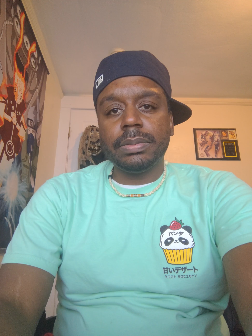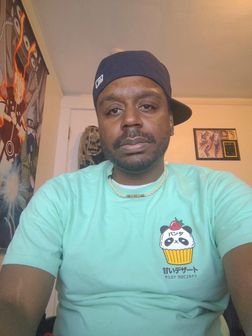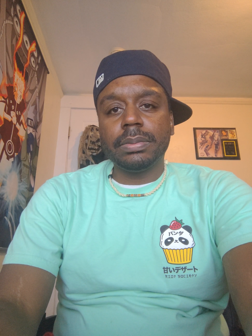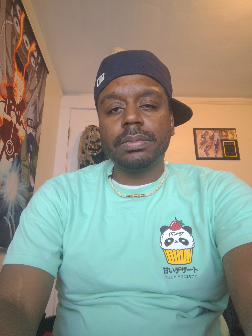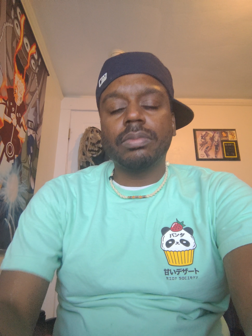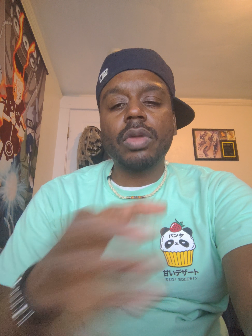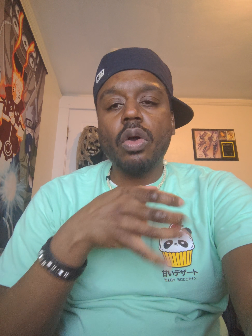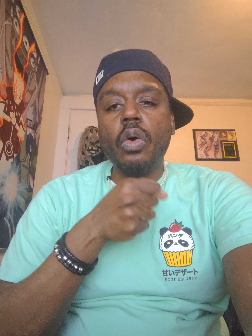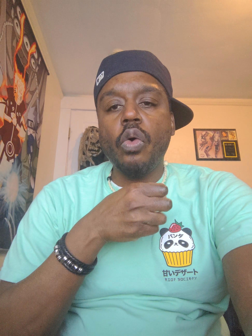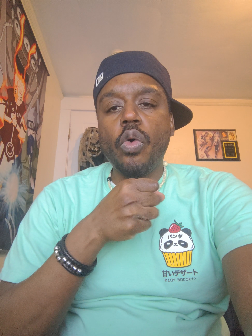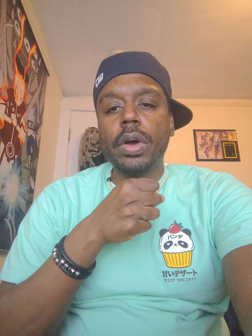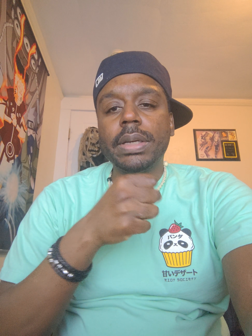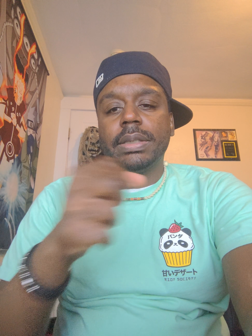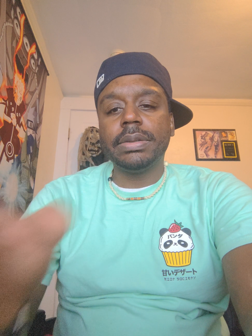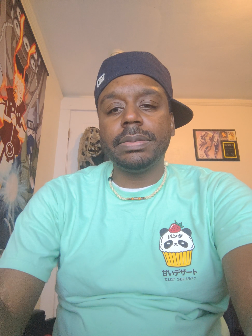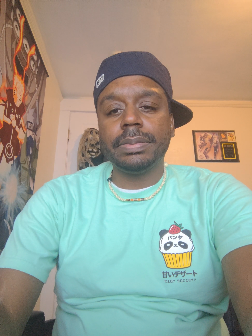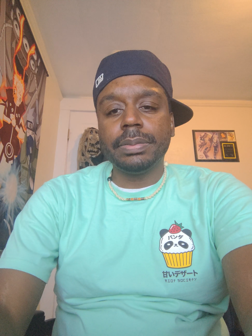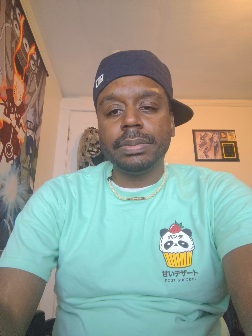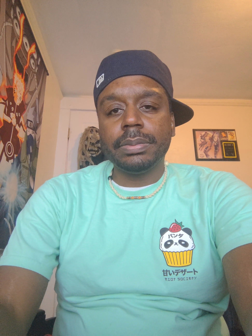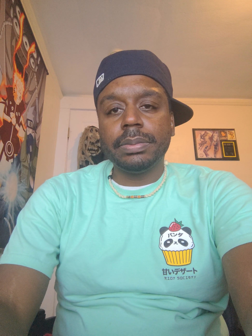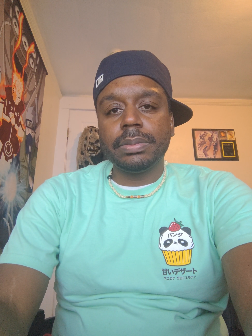orange